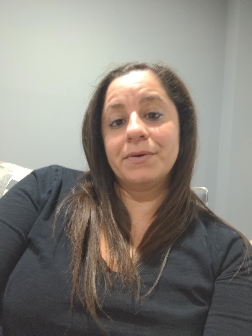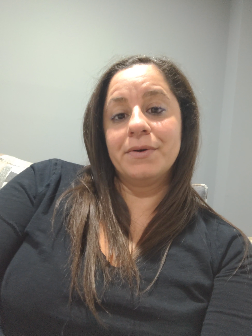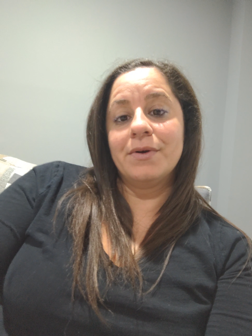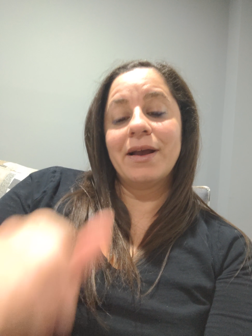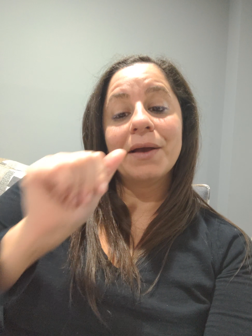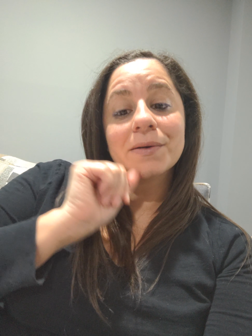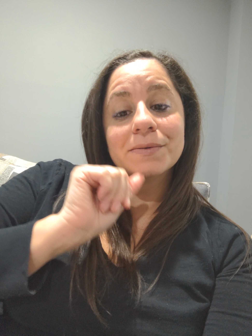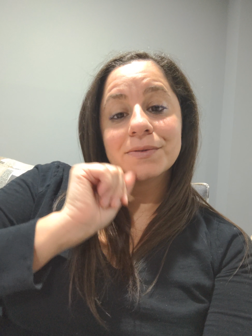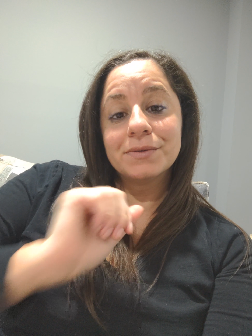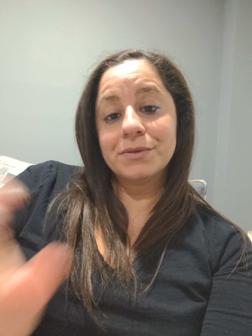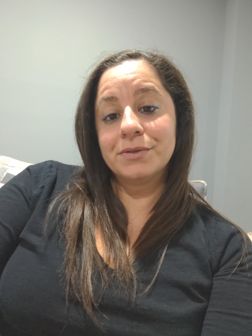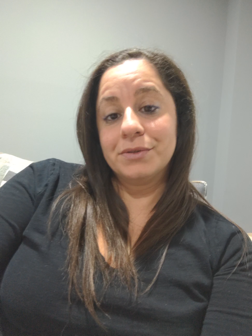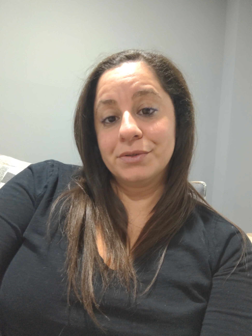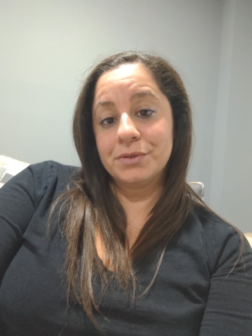aunt